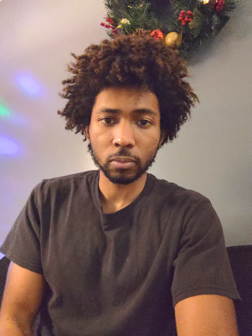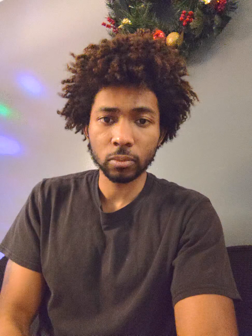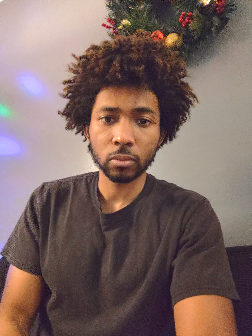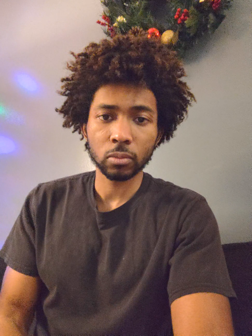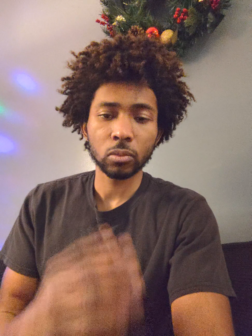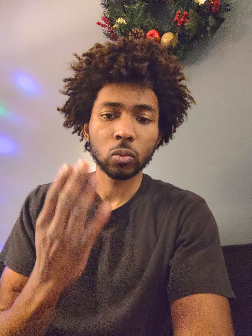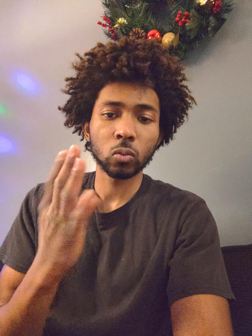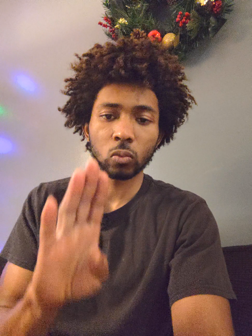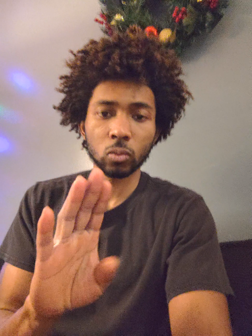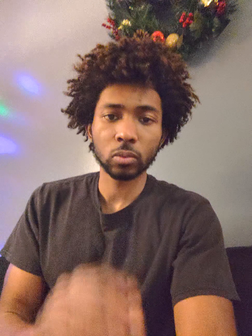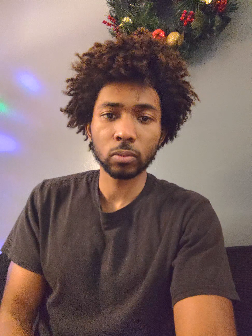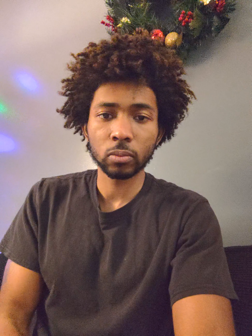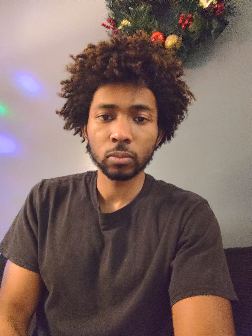close